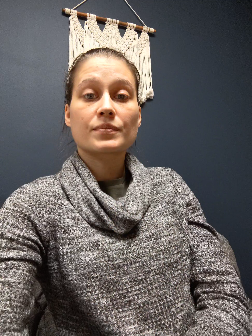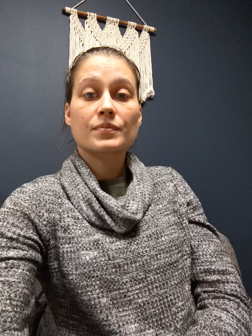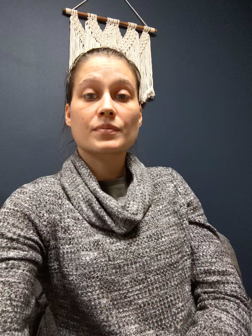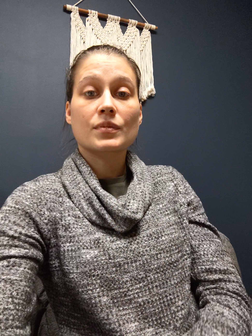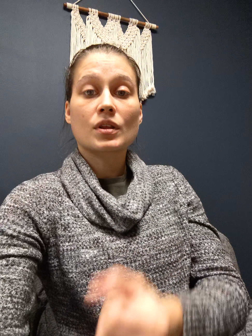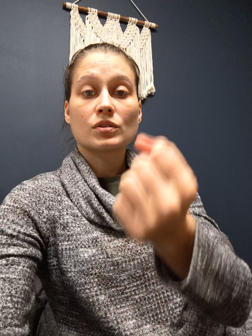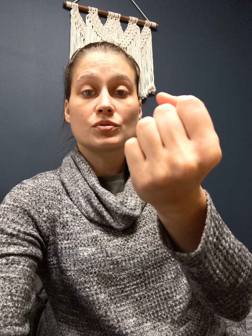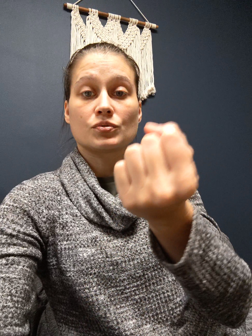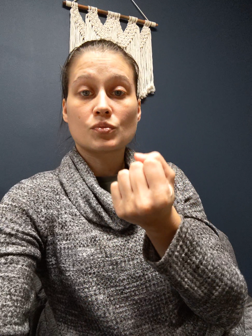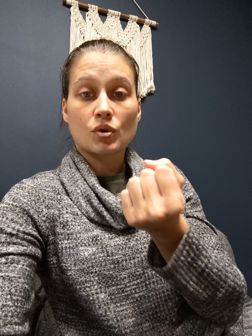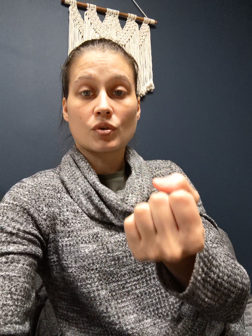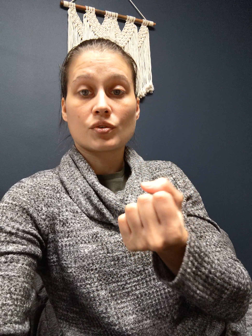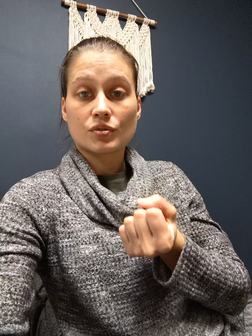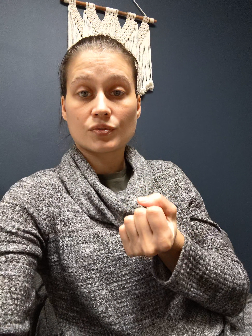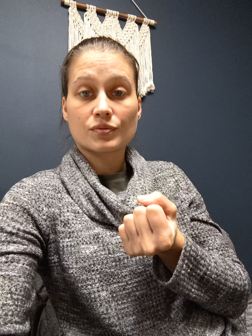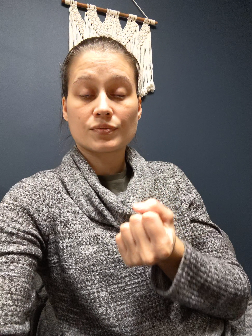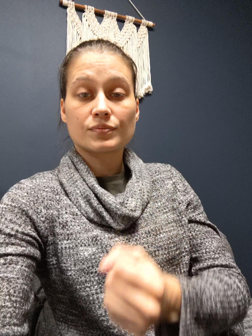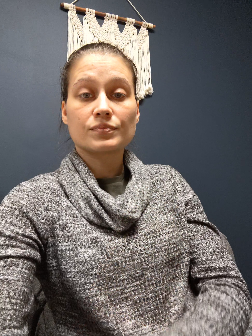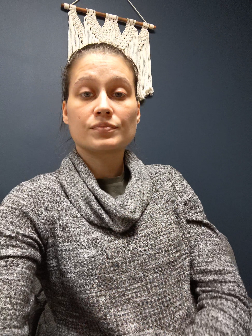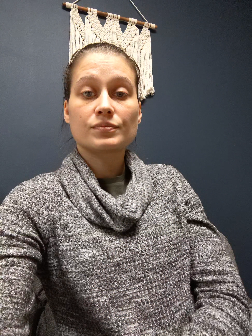drawer